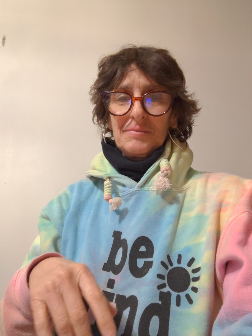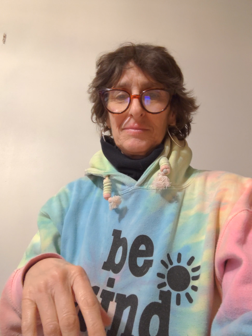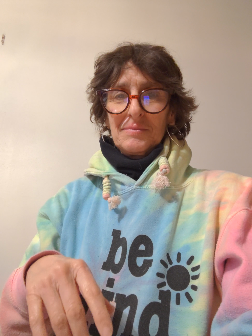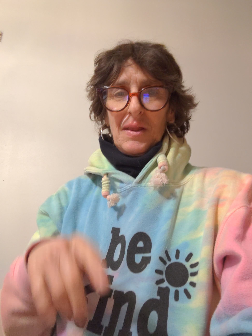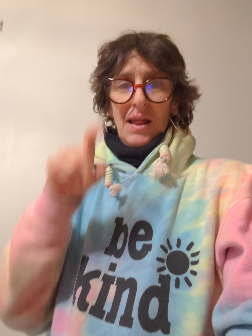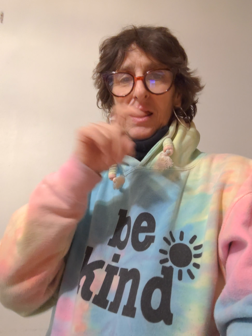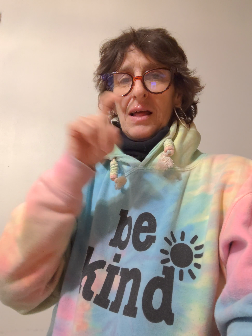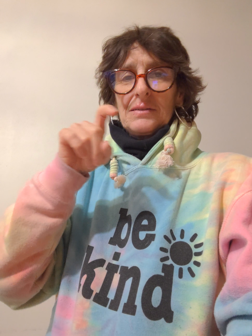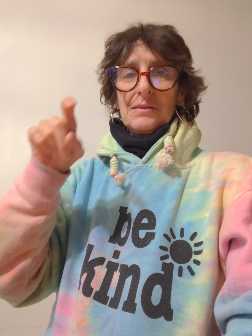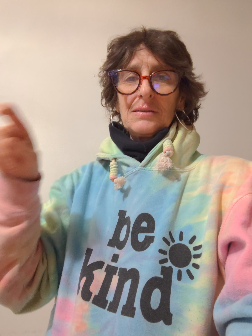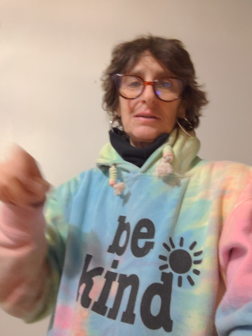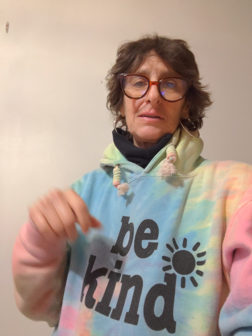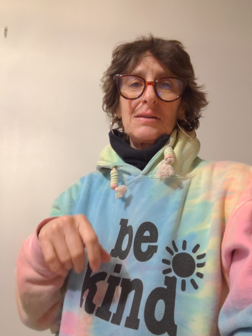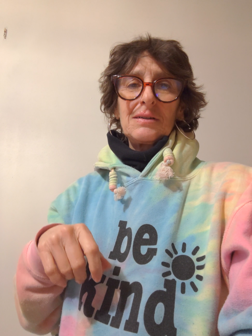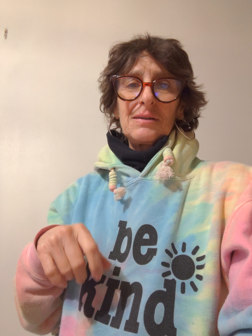closet